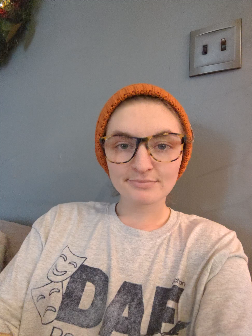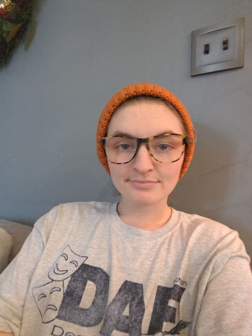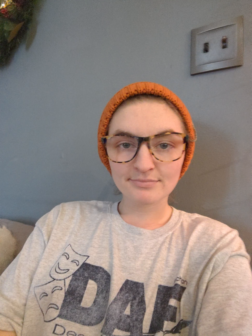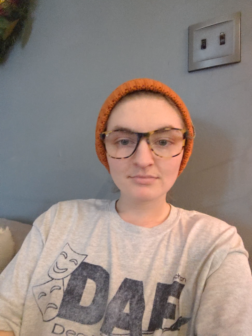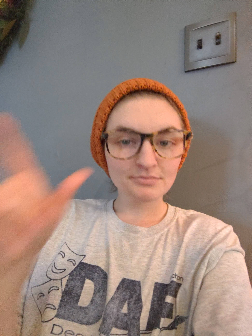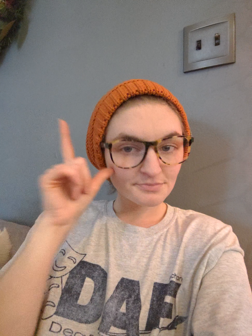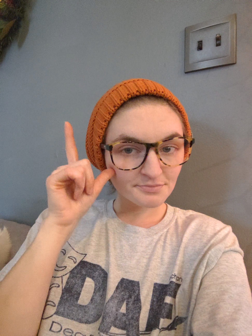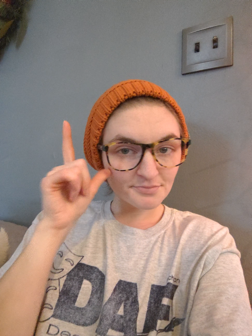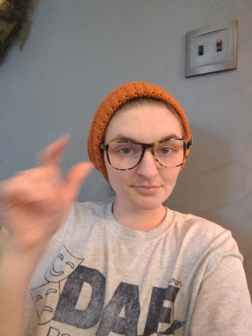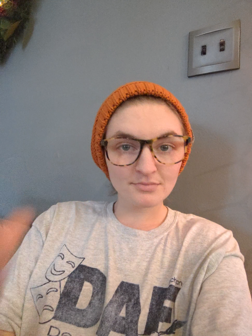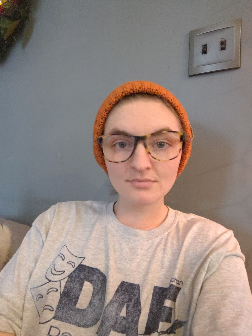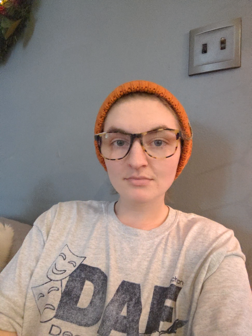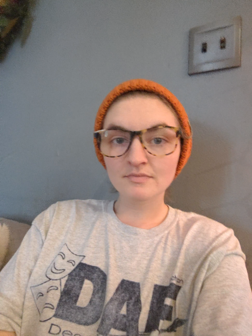listen